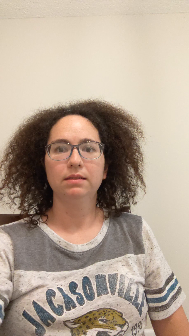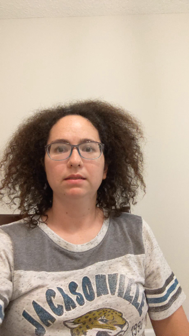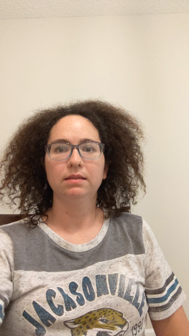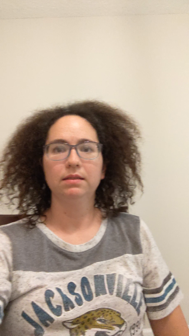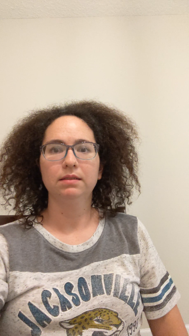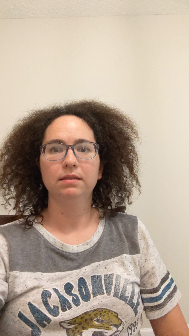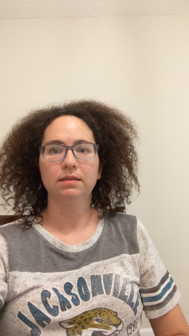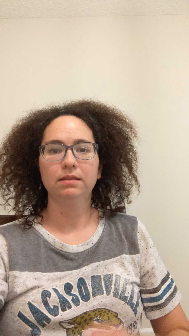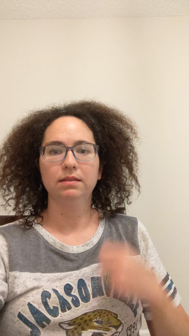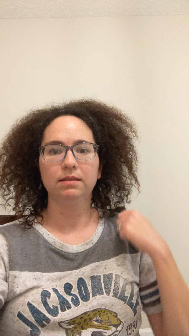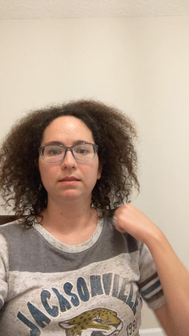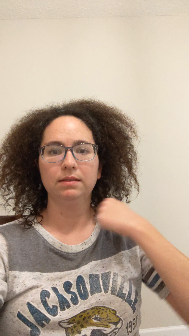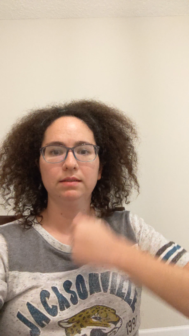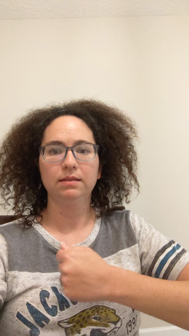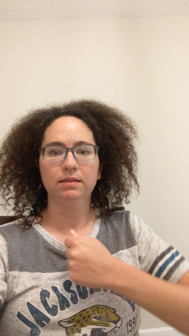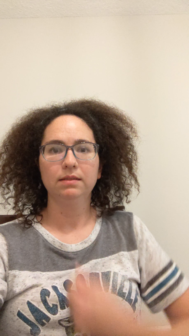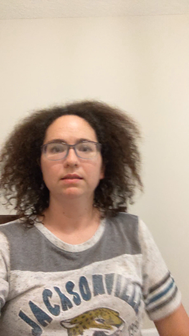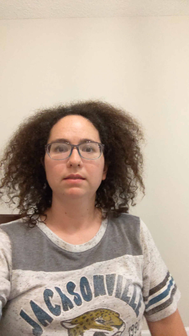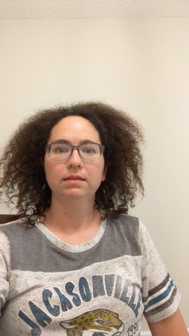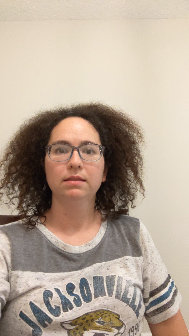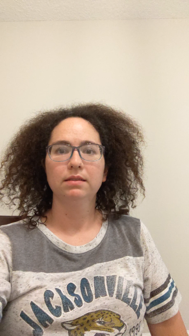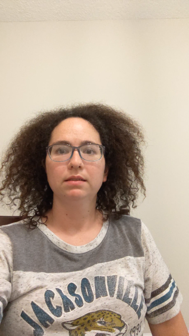coats